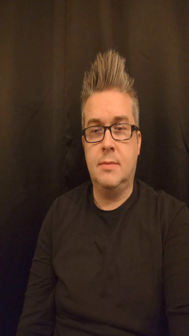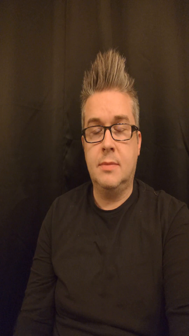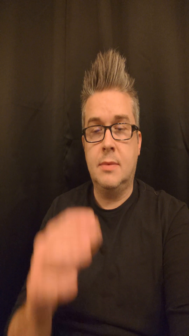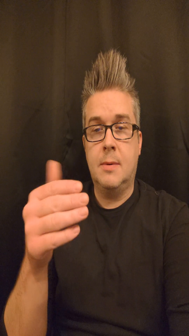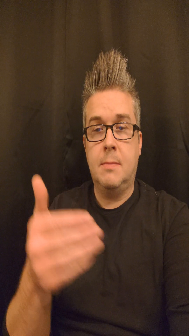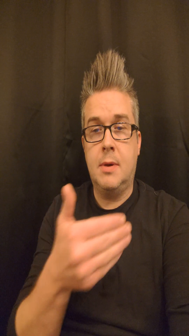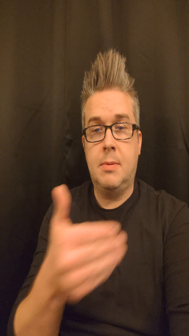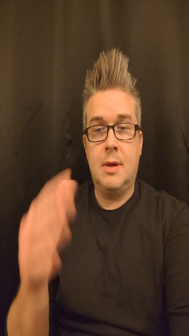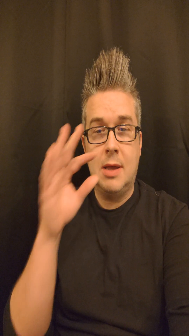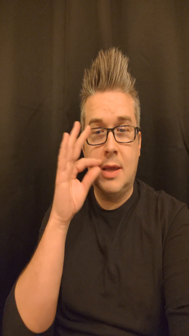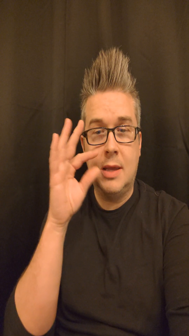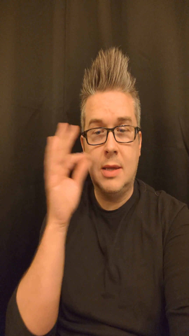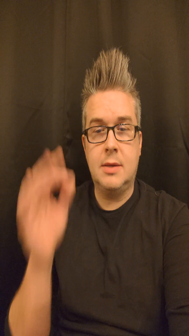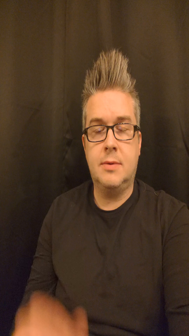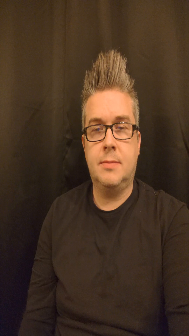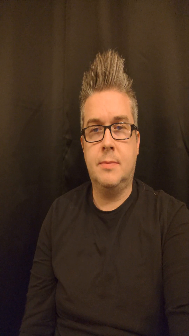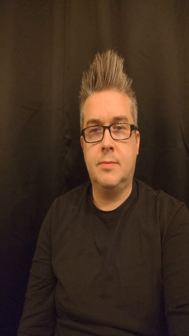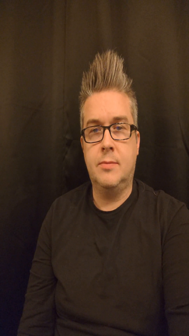kitty